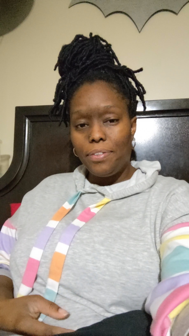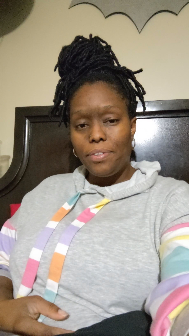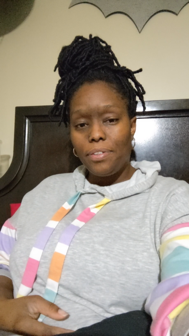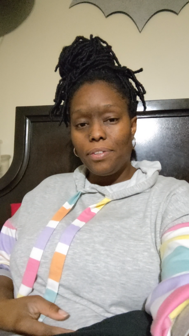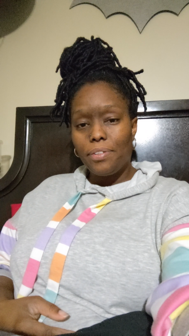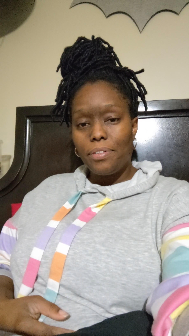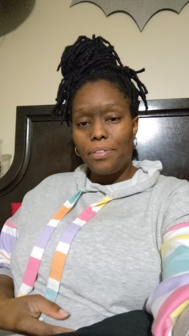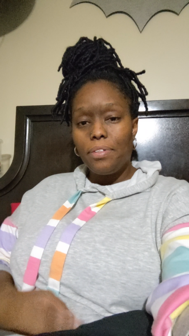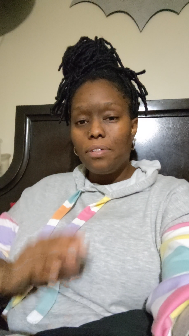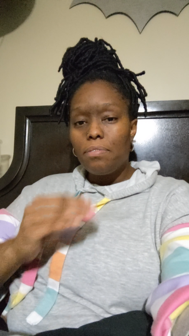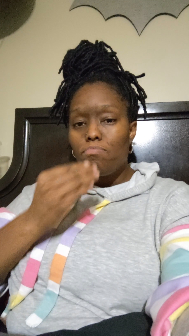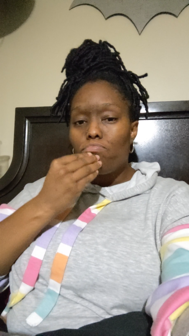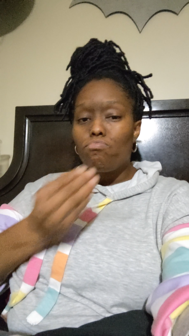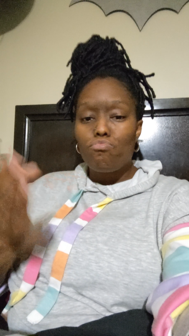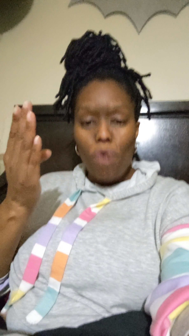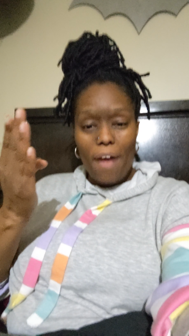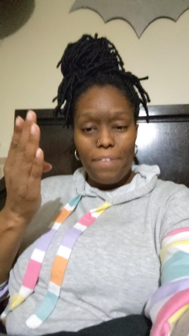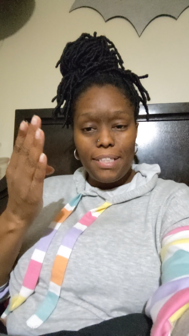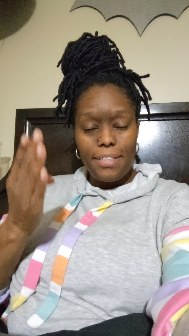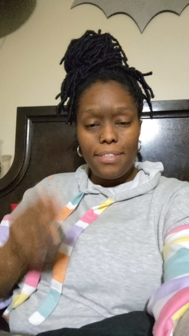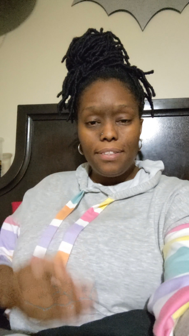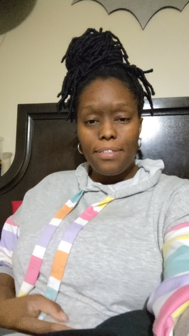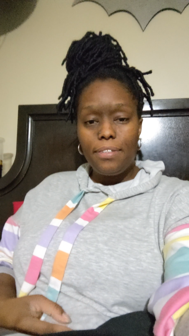breakfast